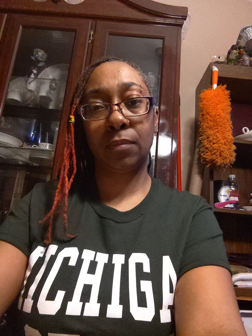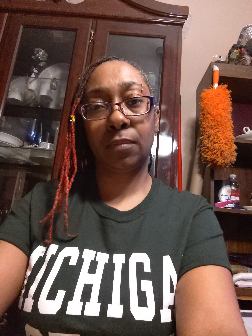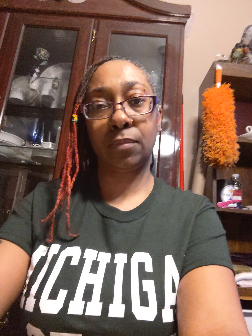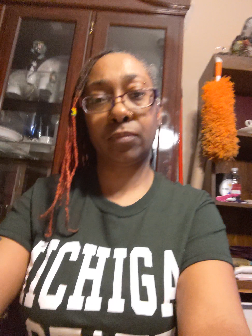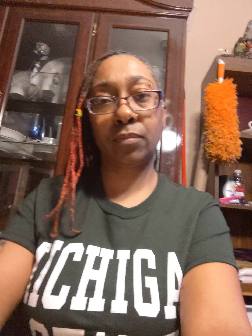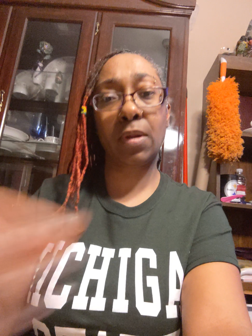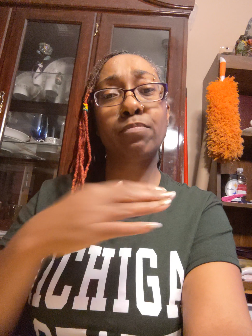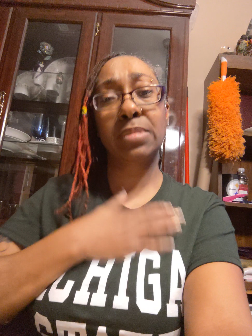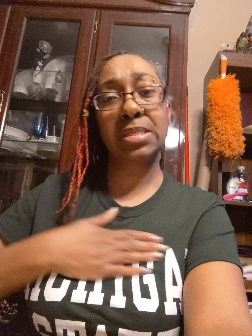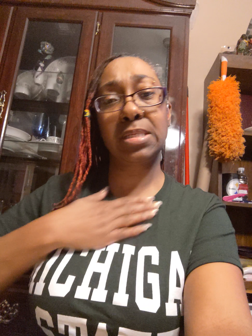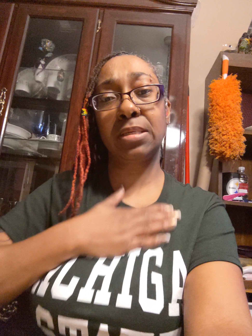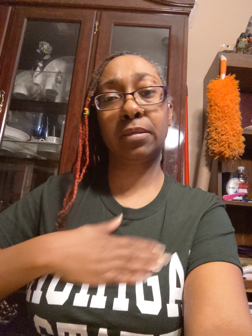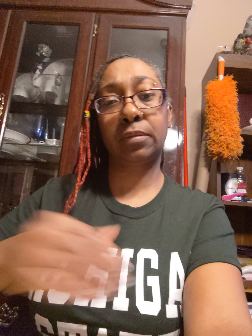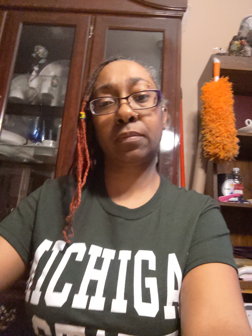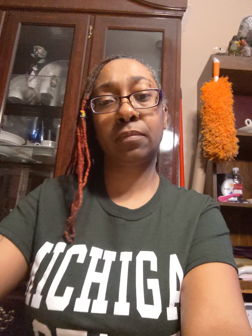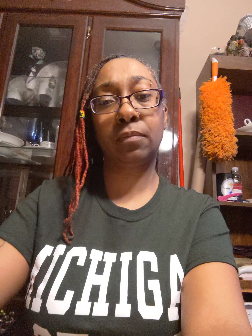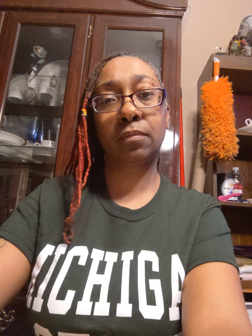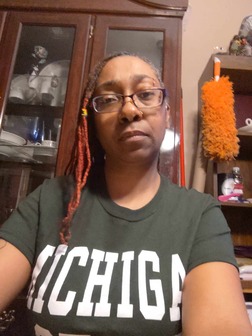please